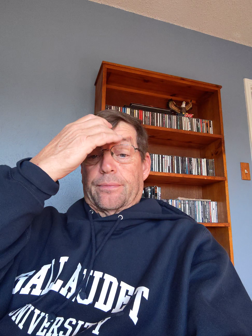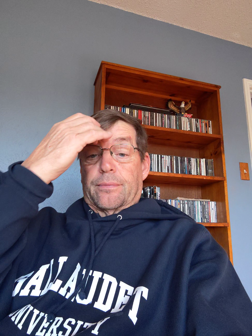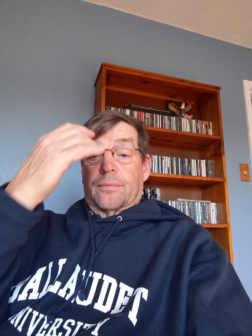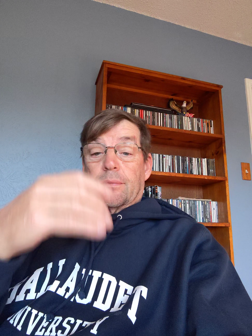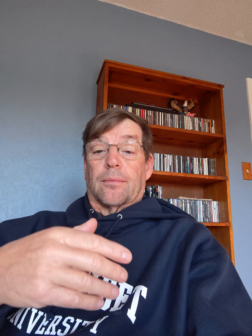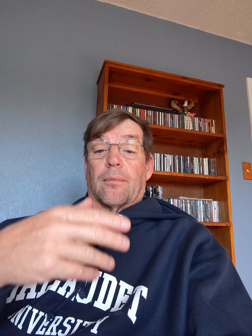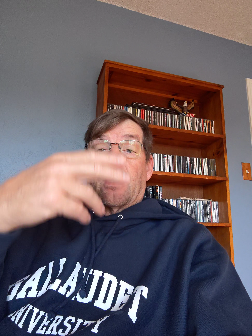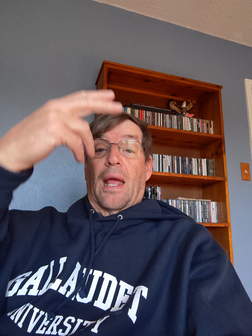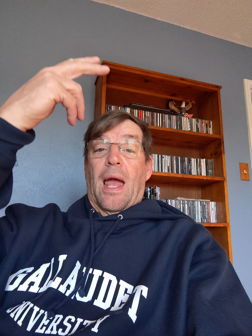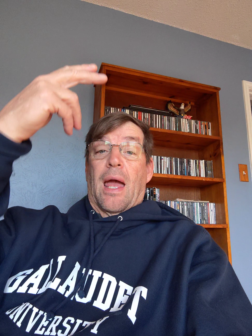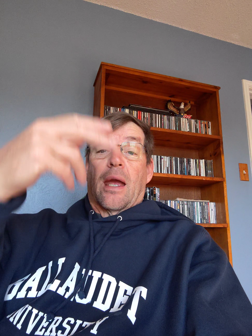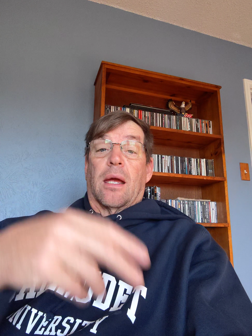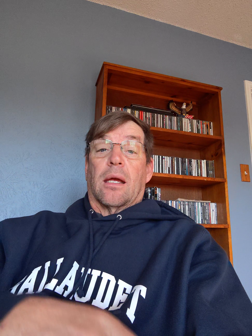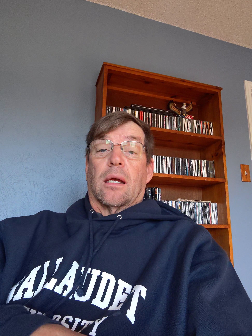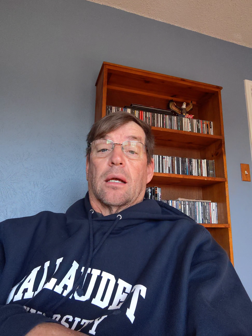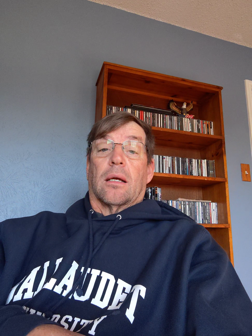high